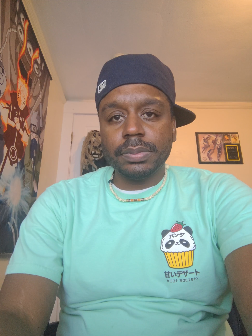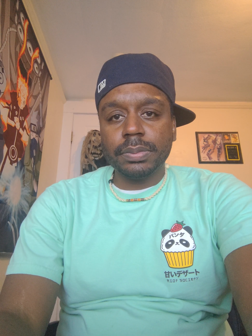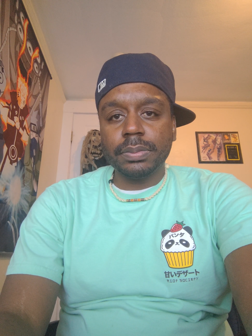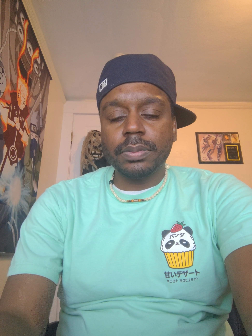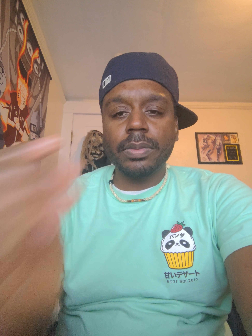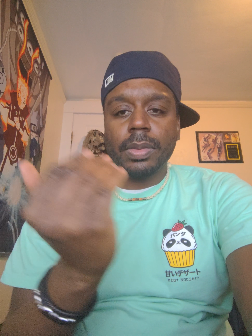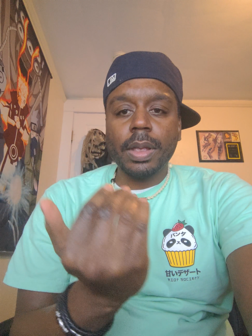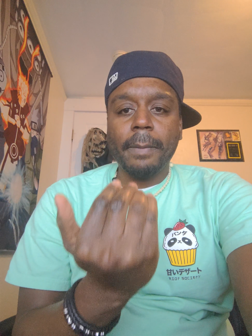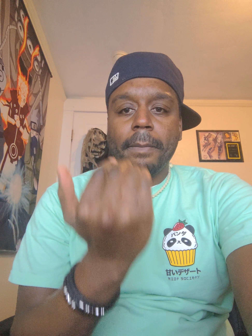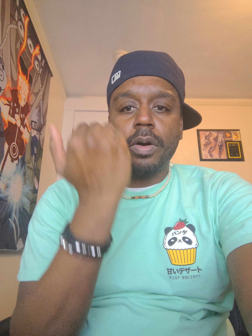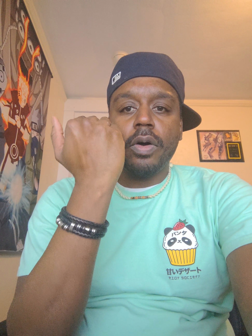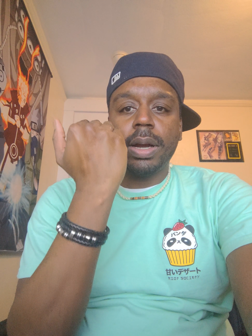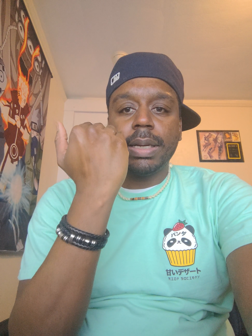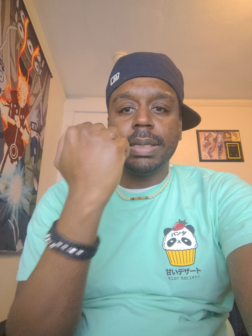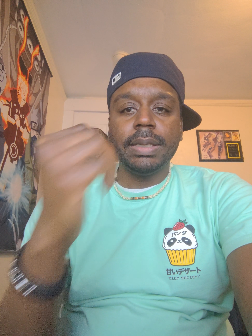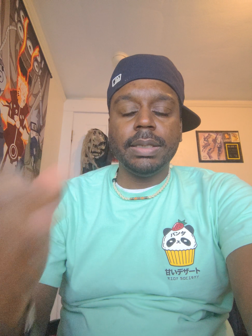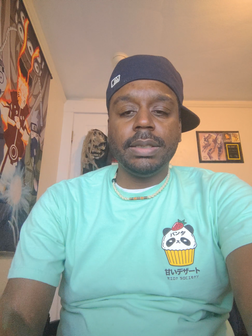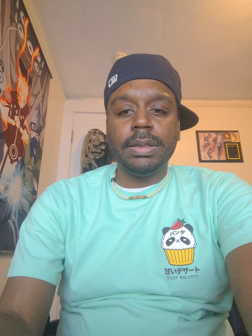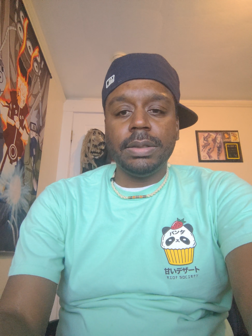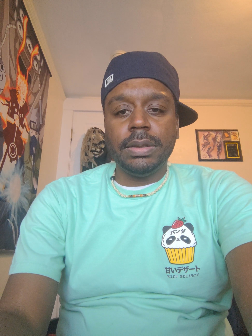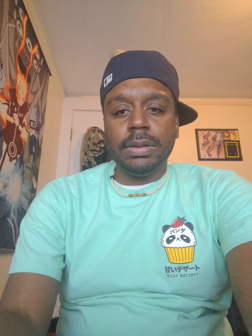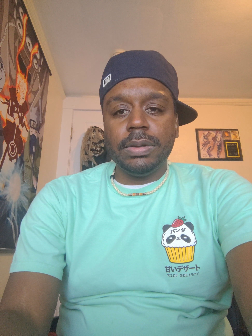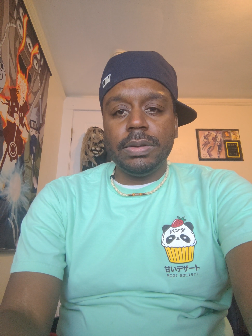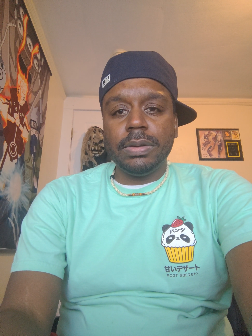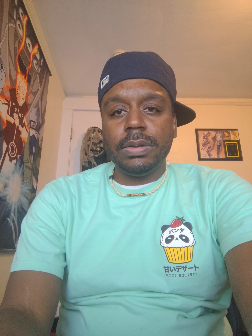morning